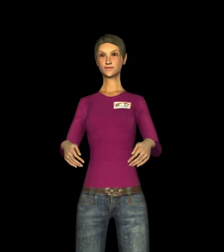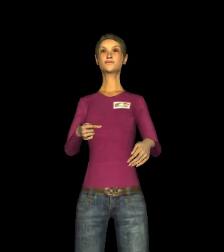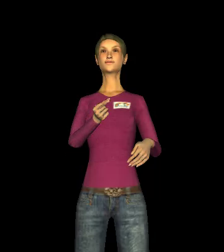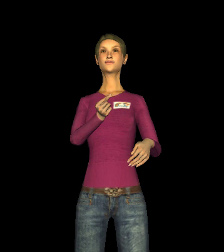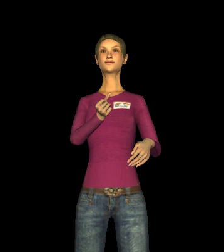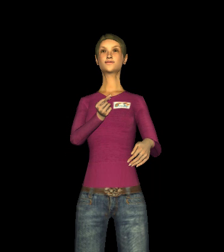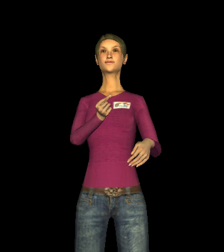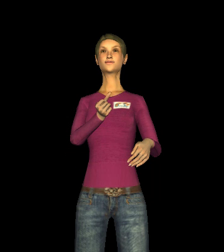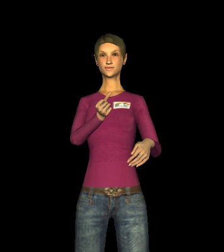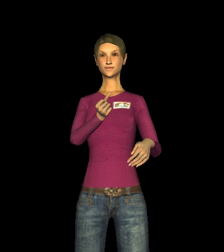مال